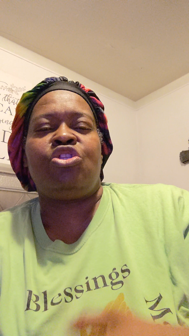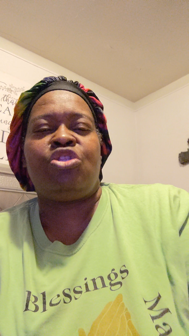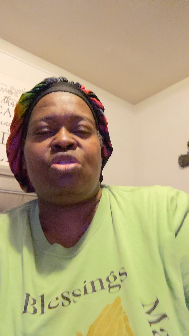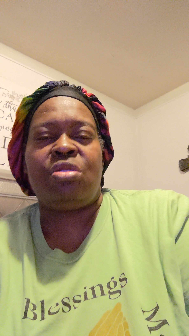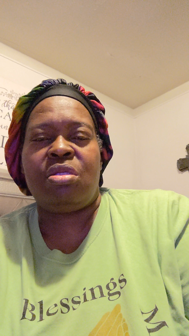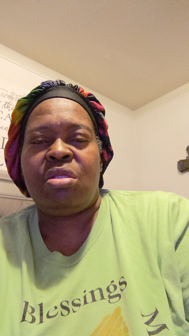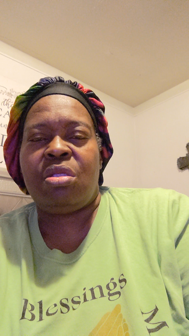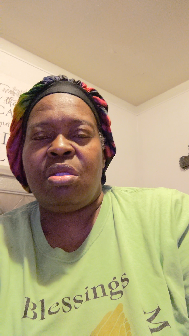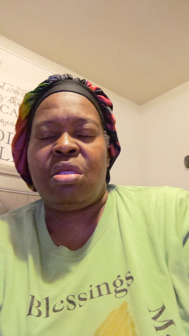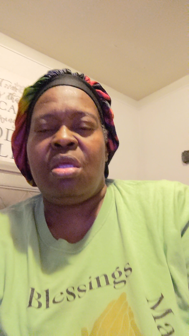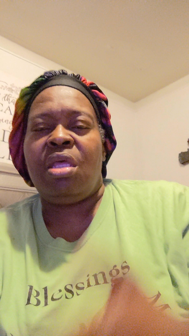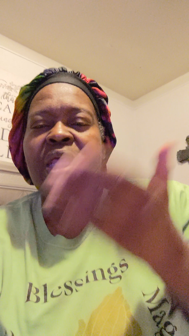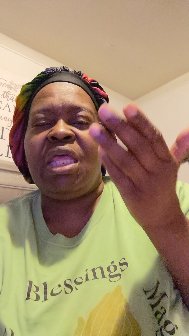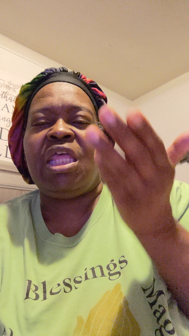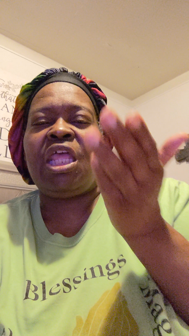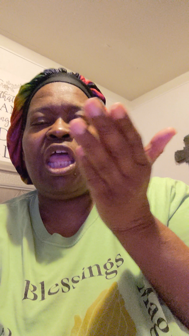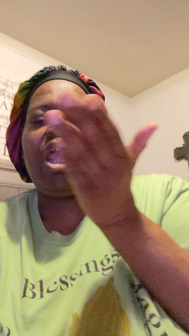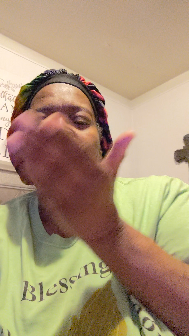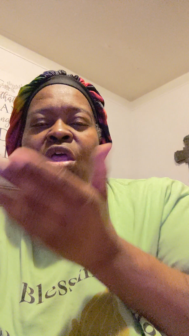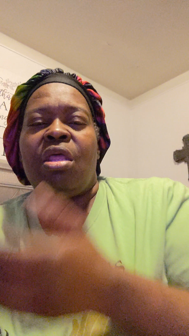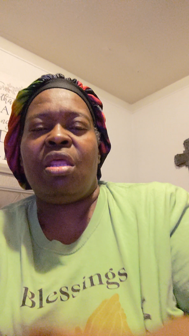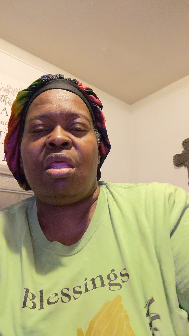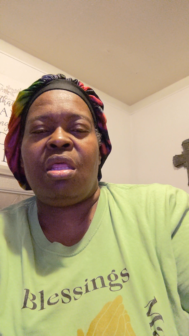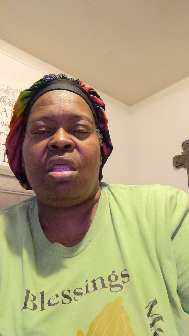carry